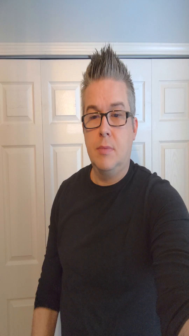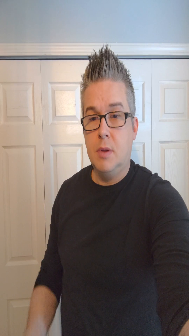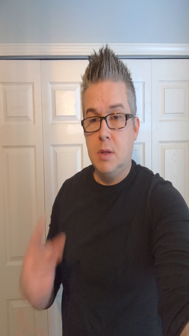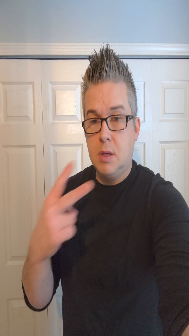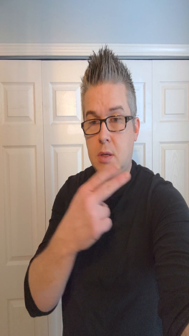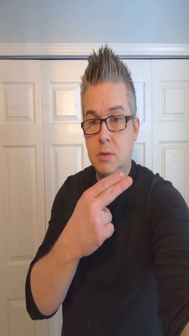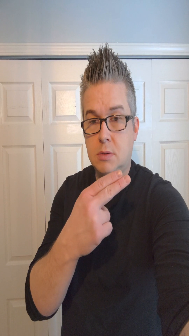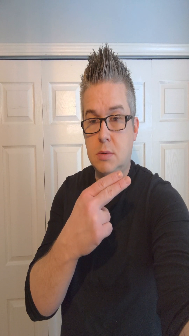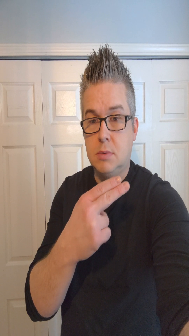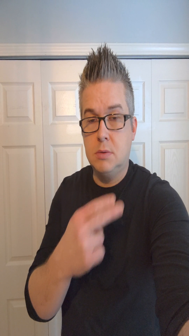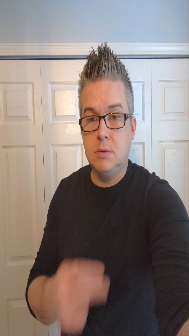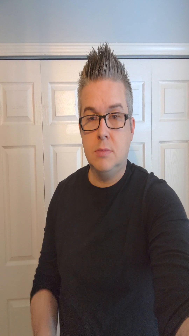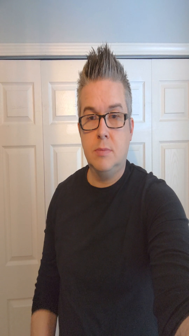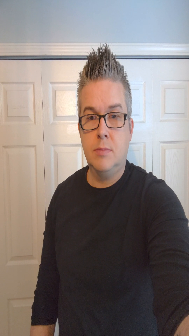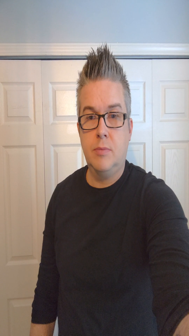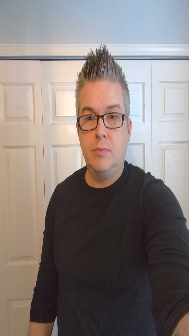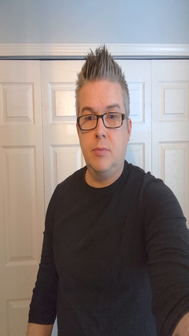cut